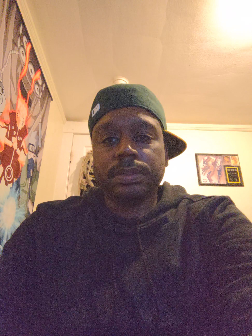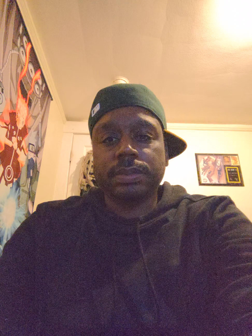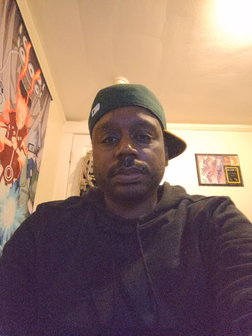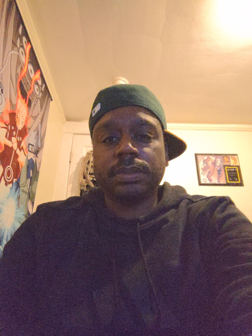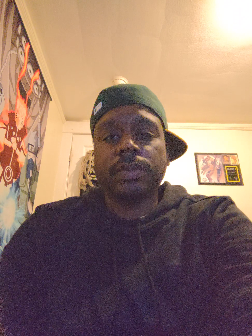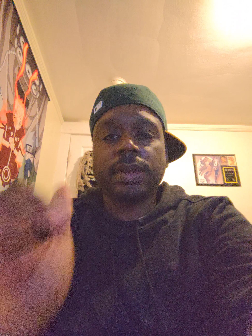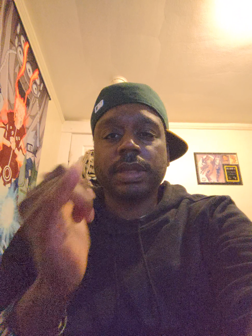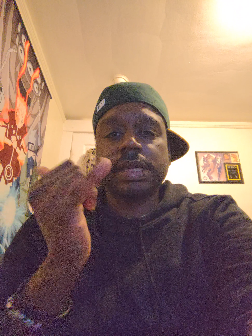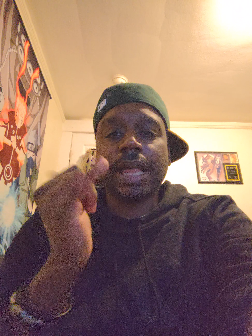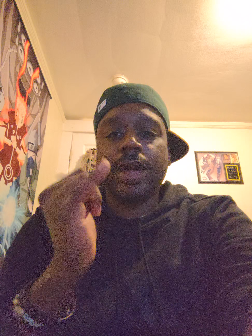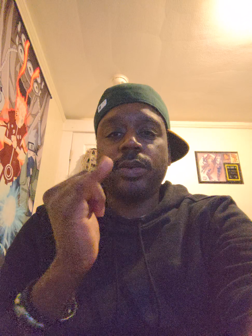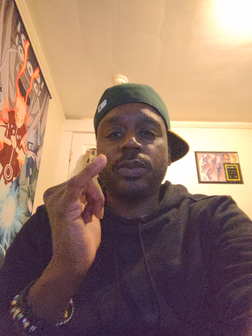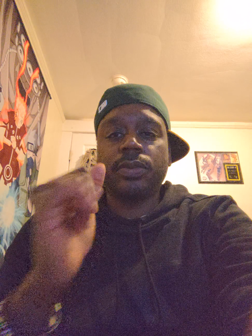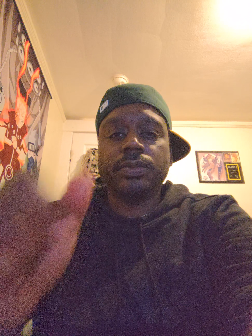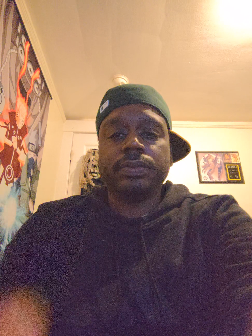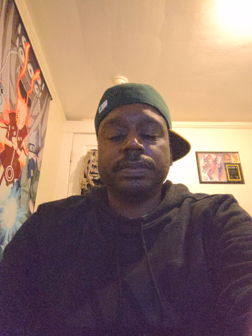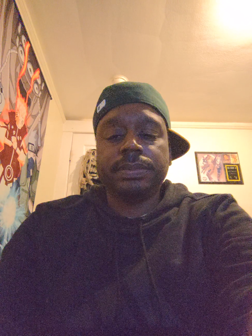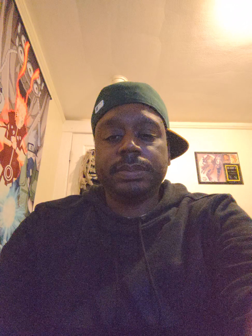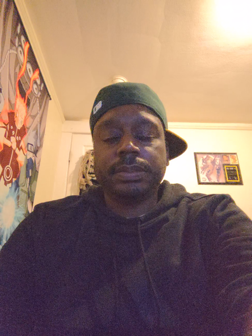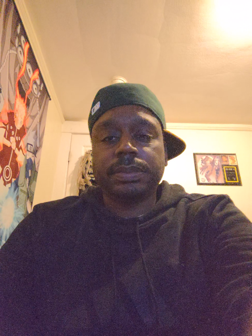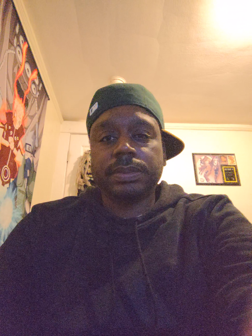yellow